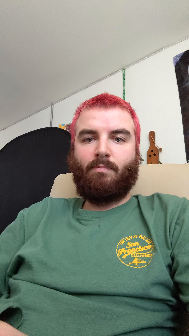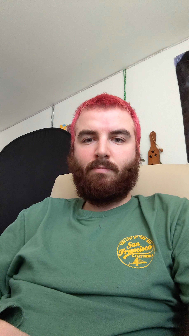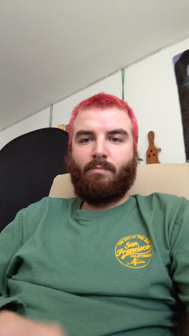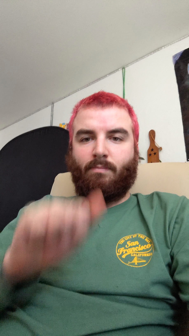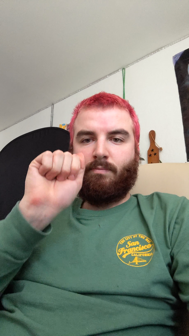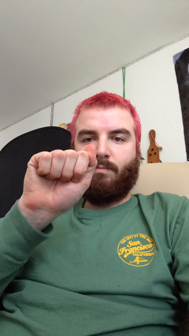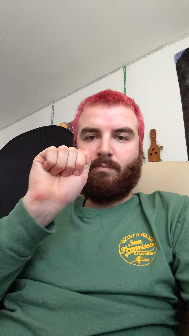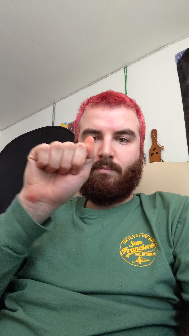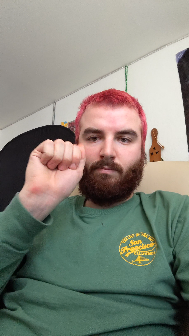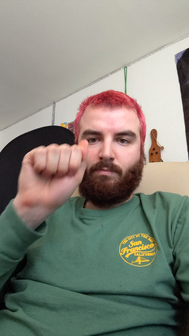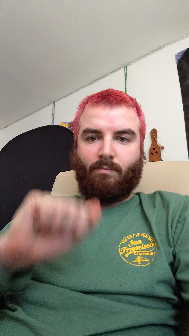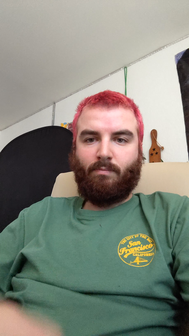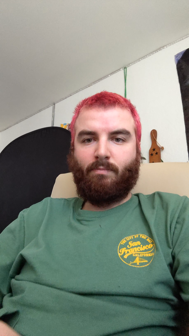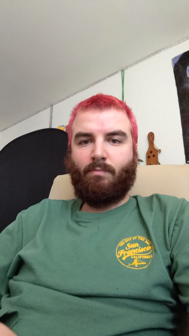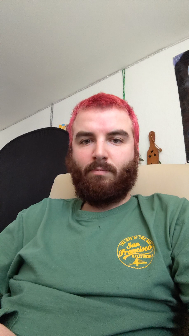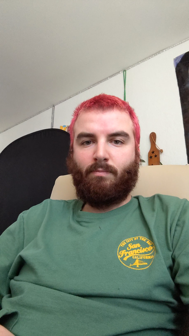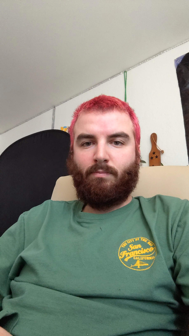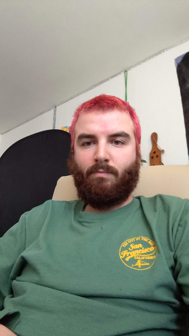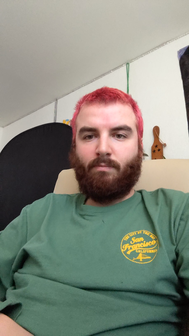knock